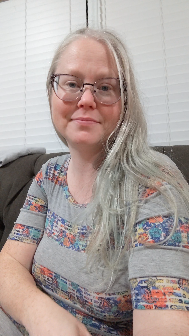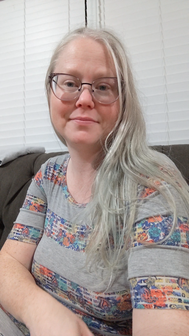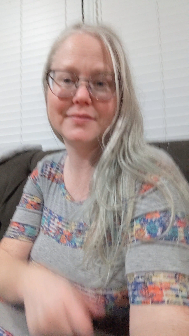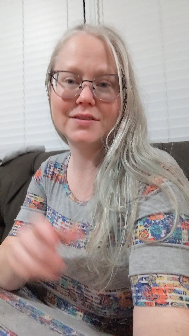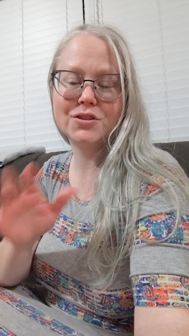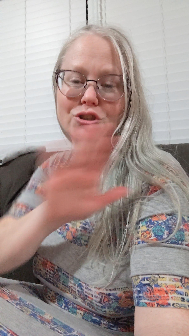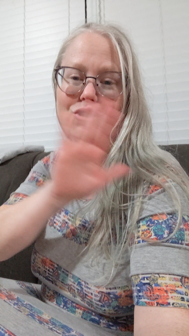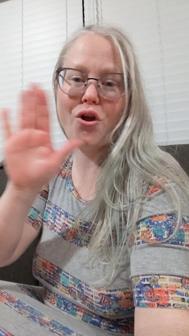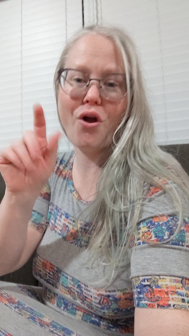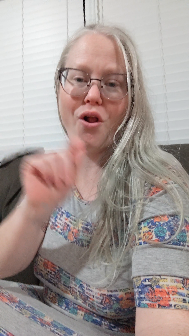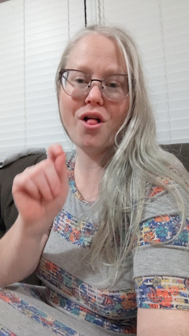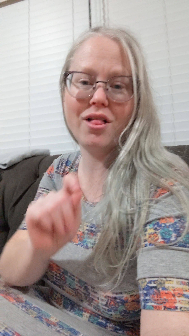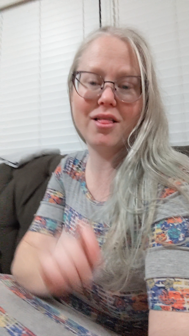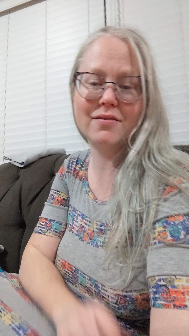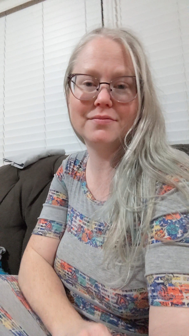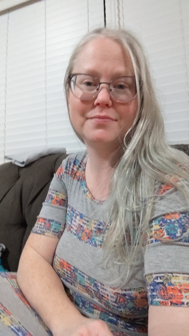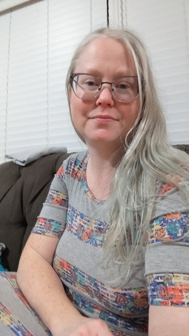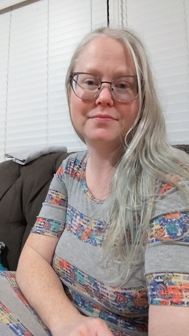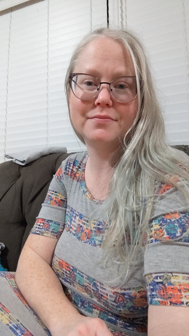chalk